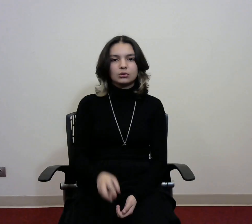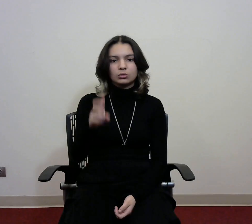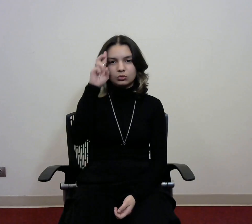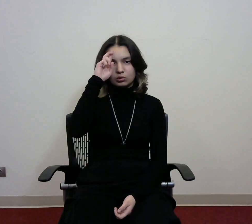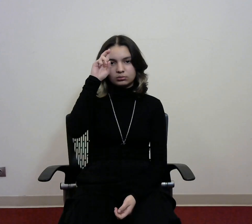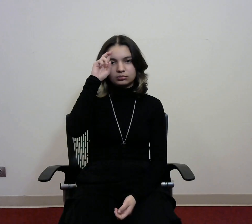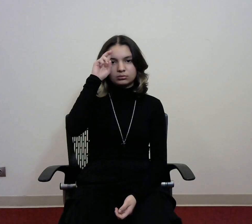dövlət